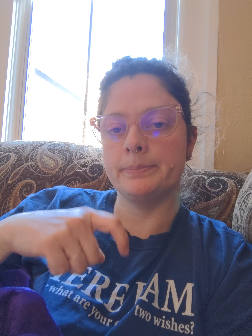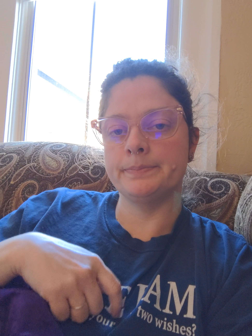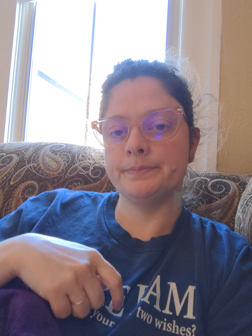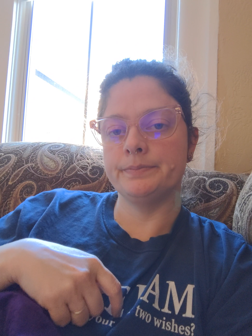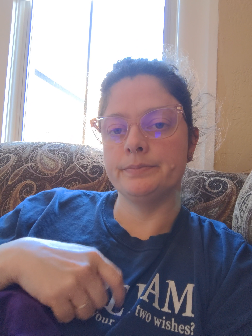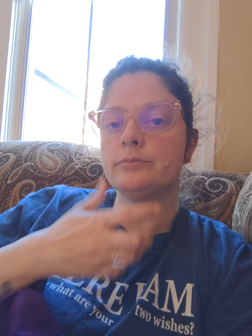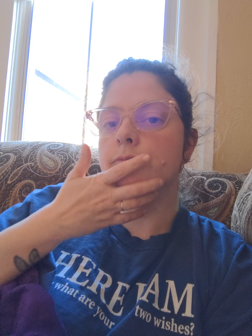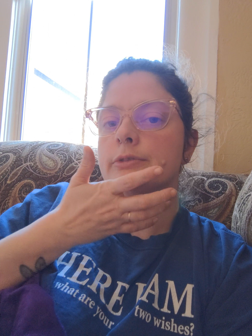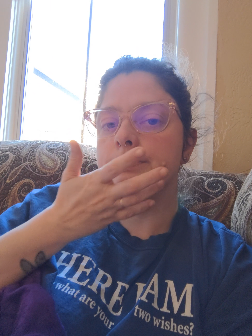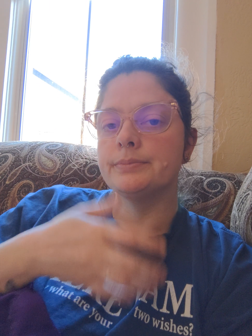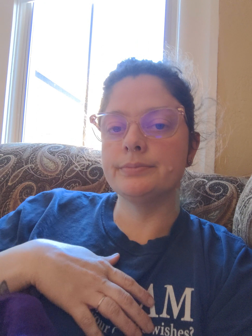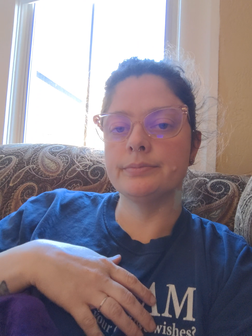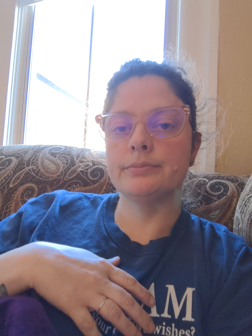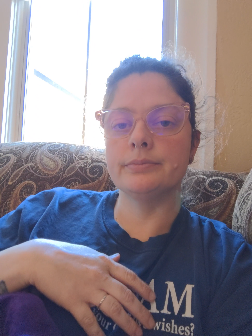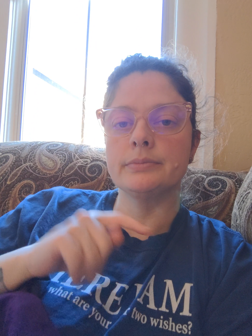grass